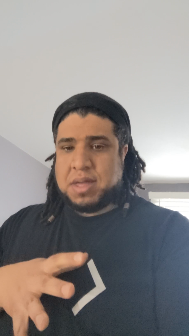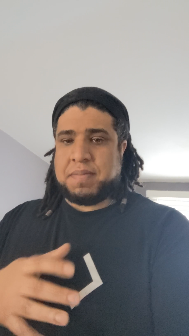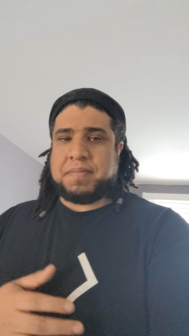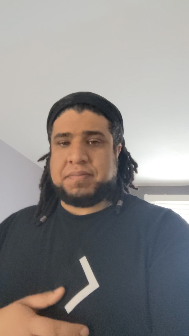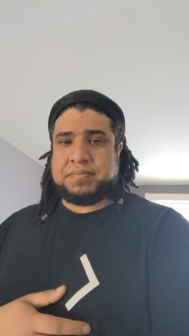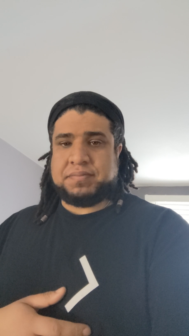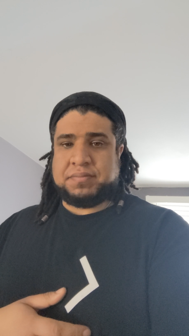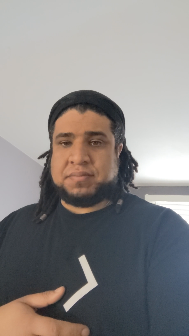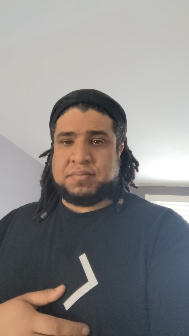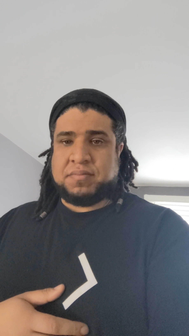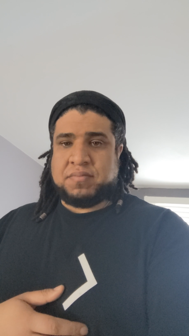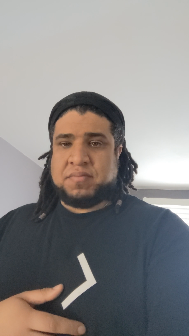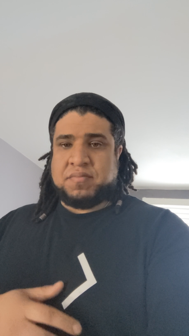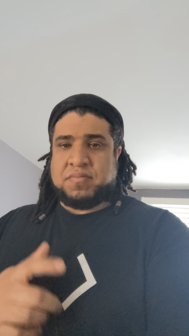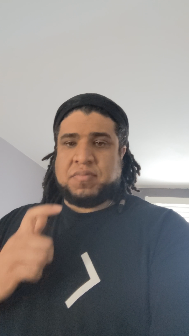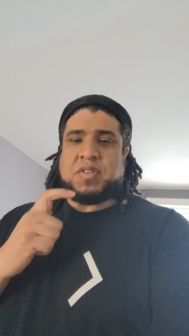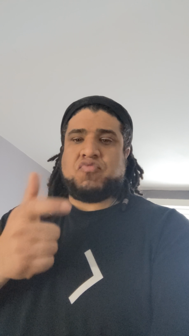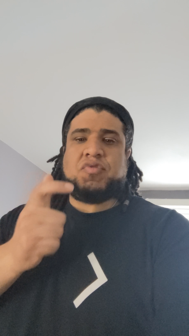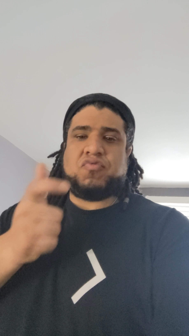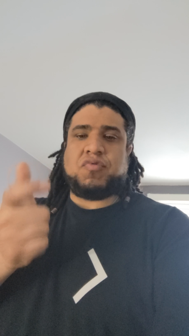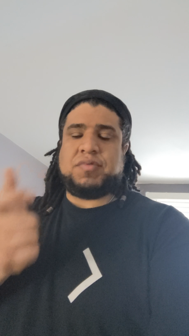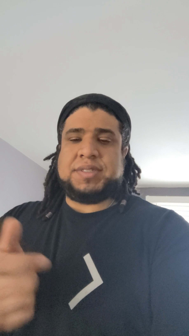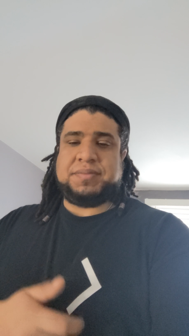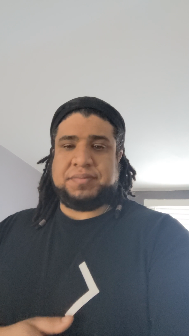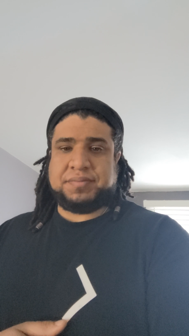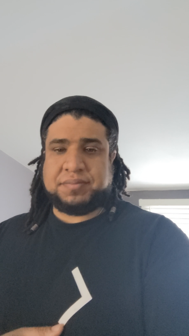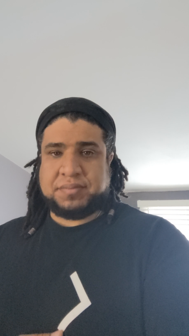run